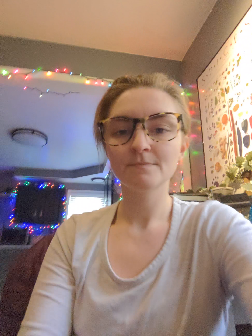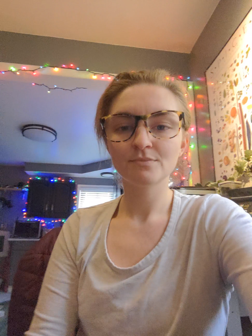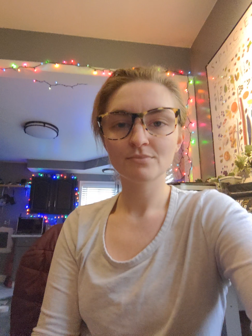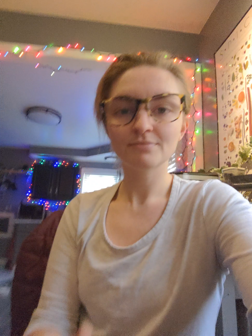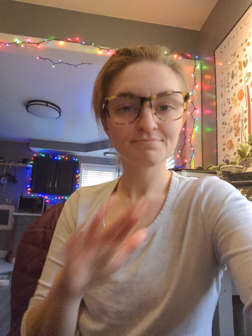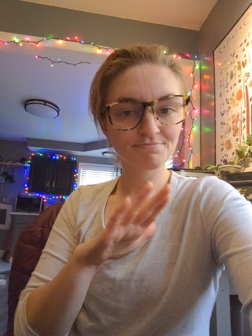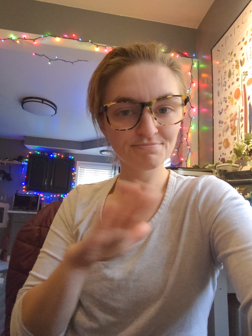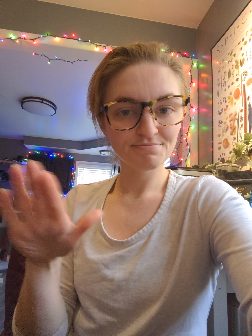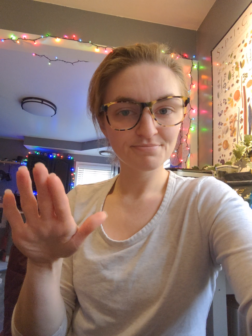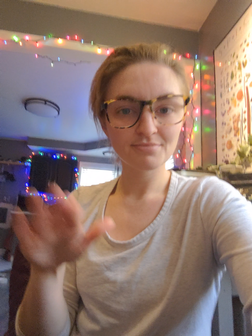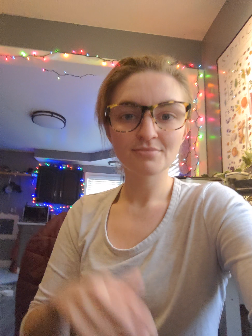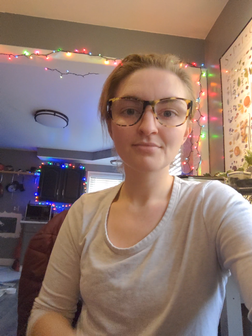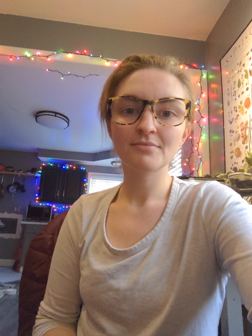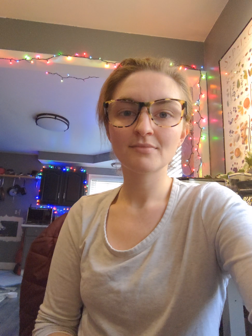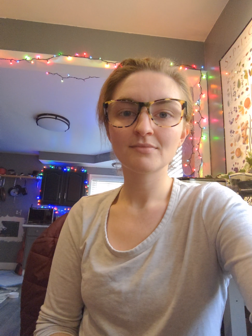clean